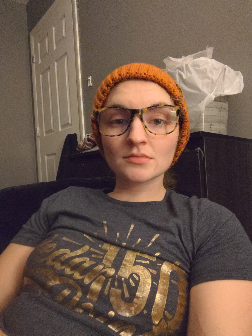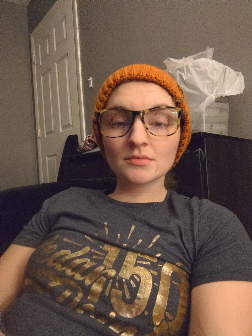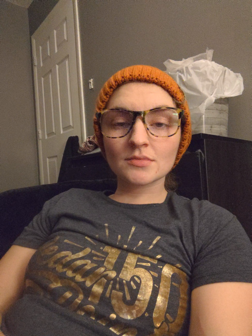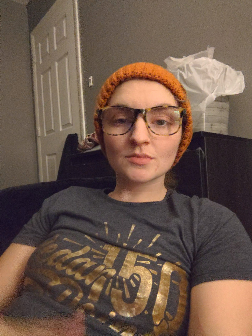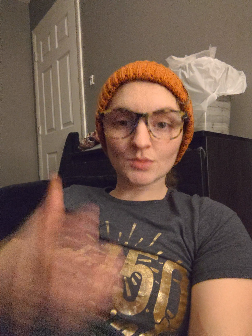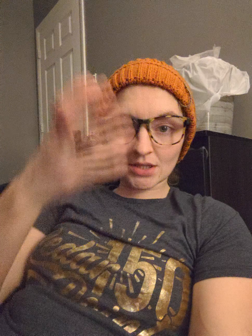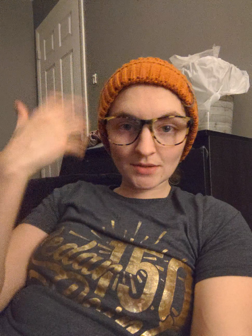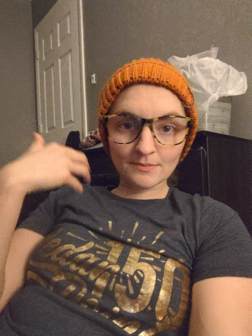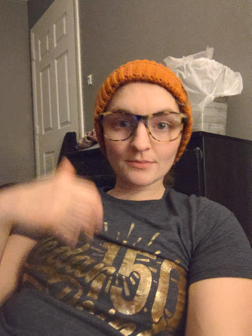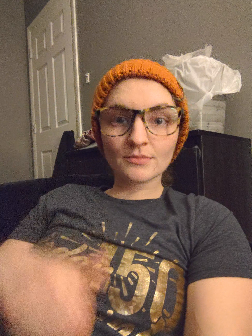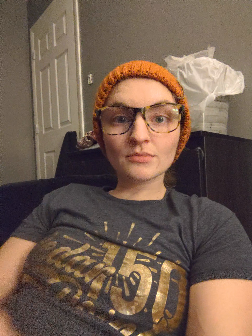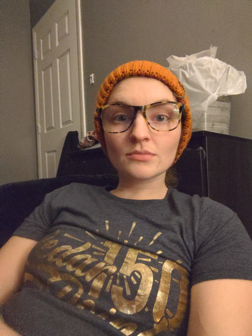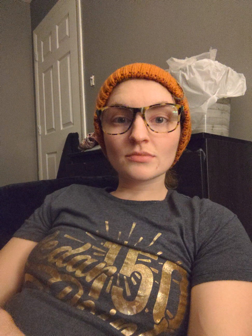lion